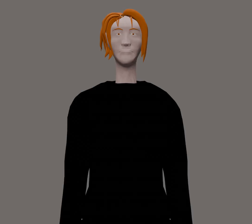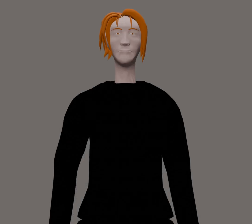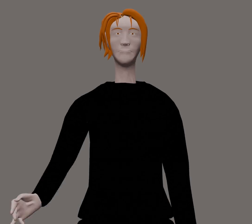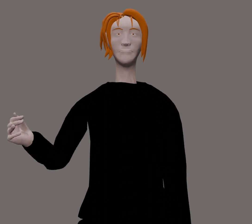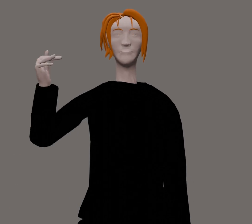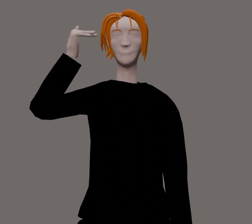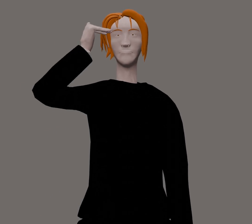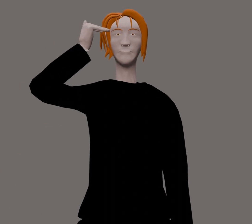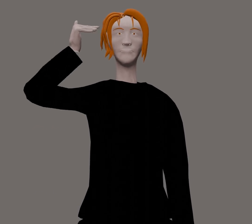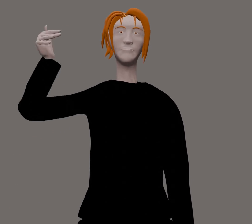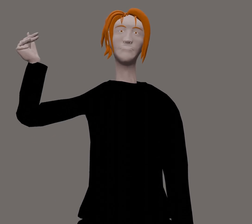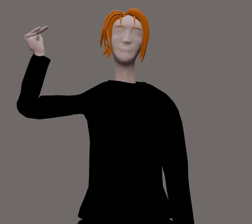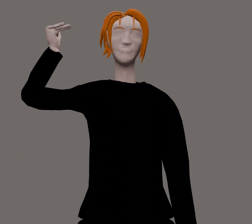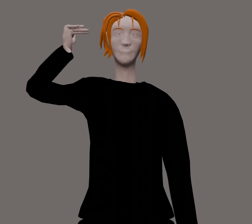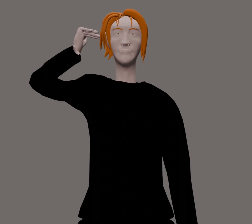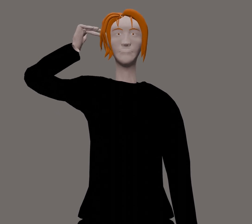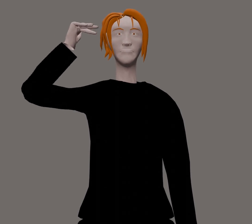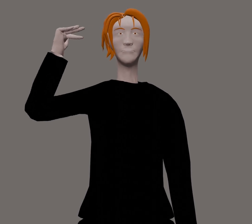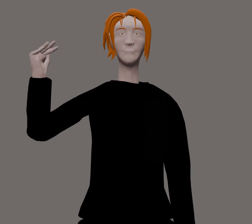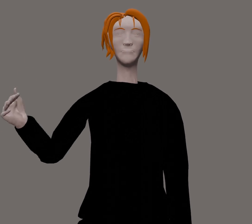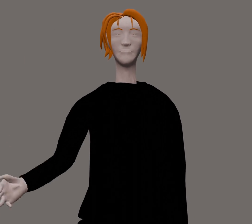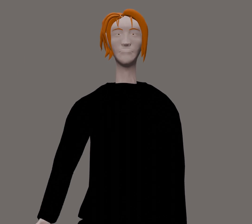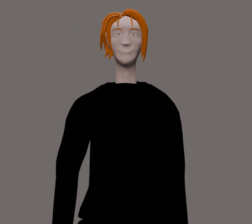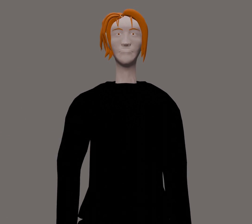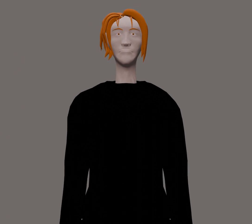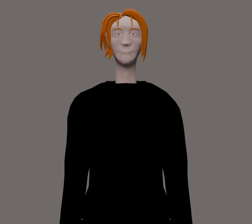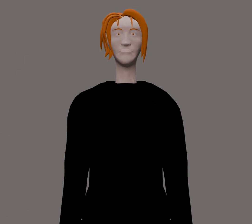Bear in Mind